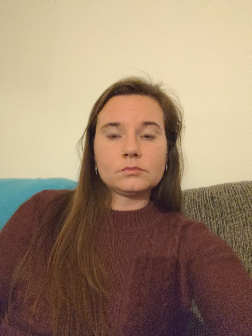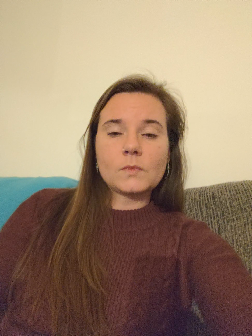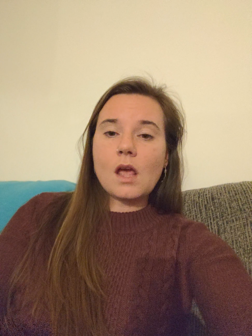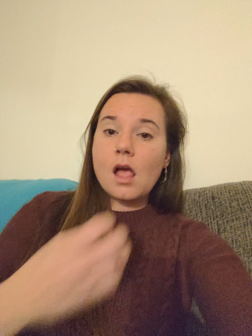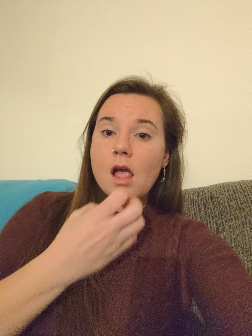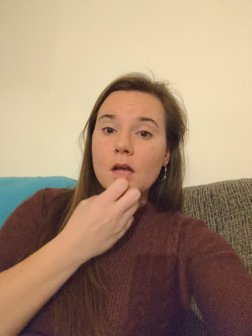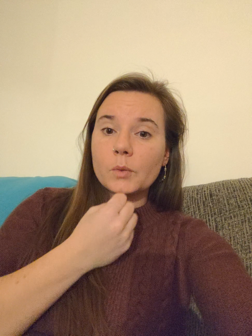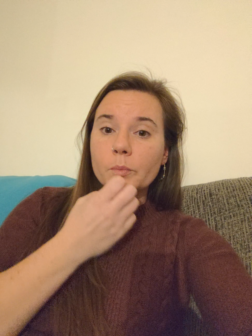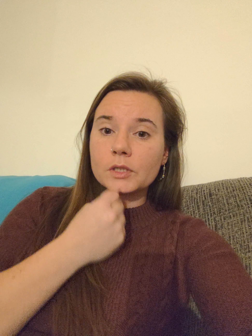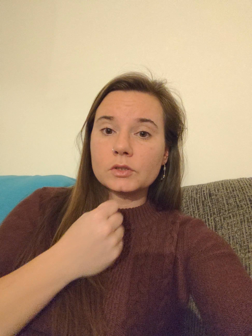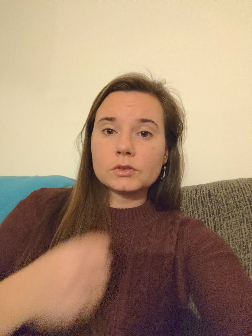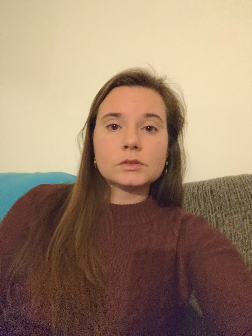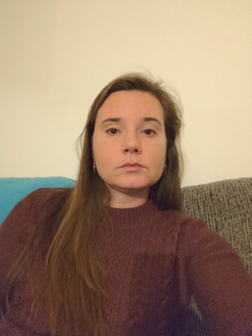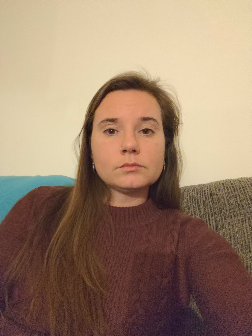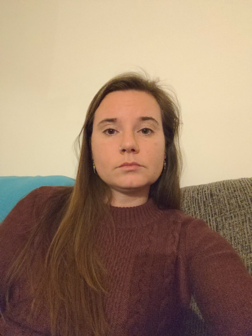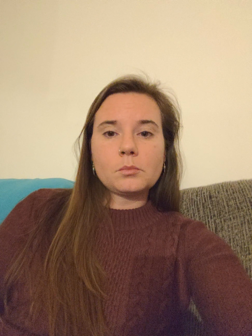underwear